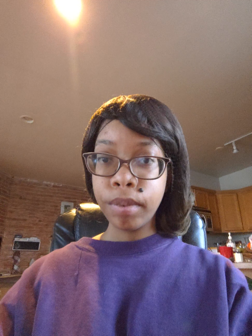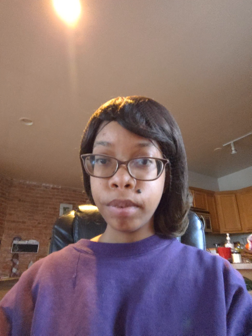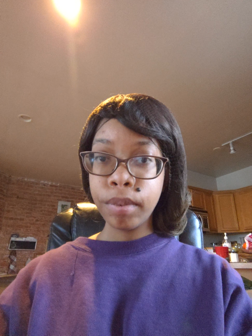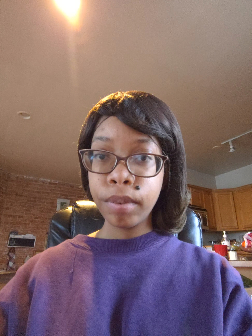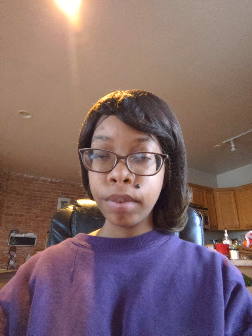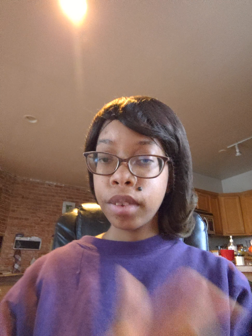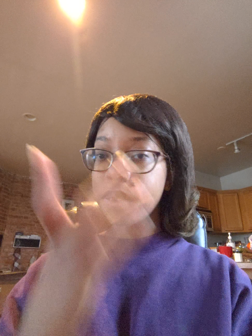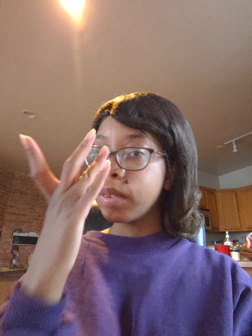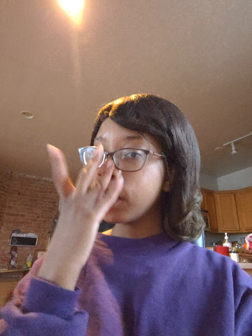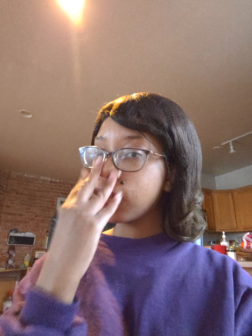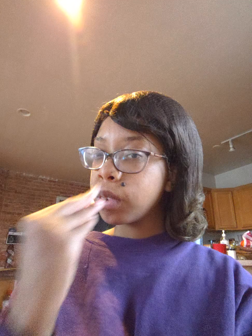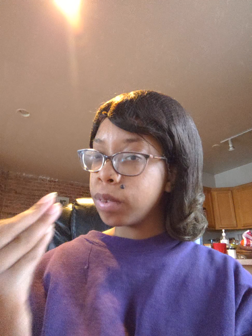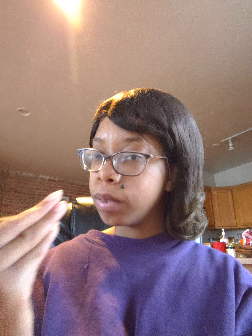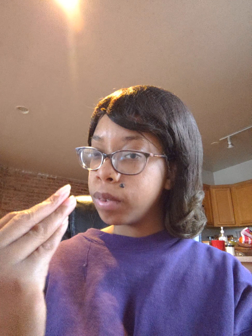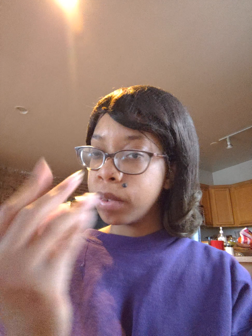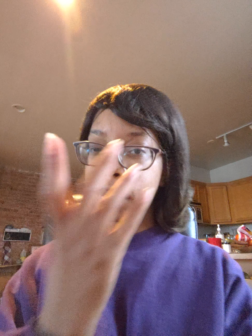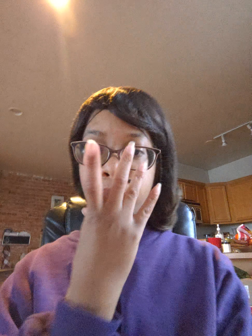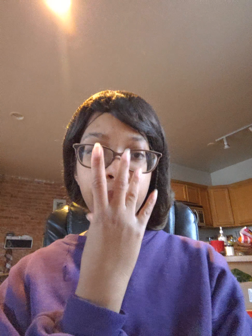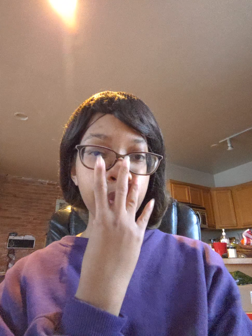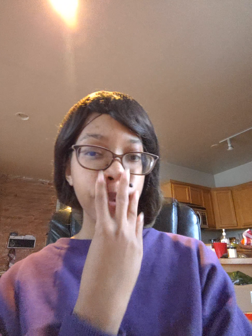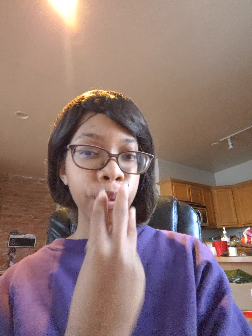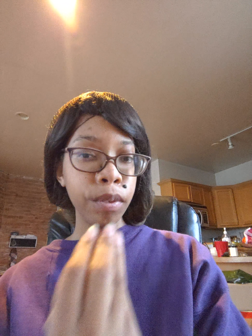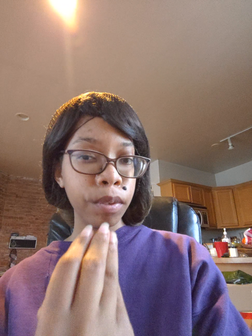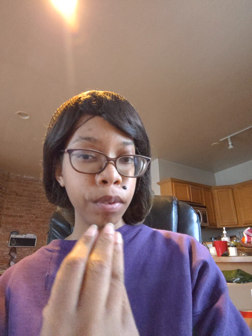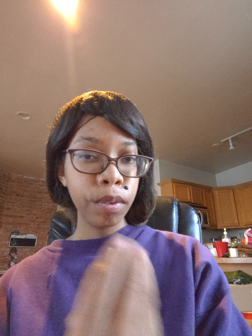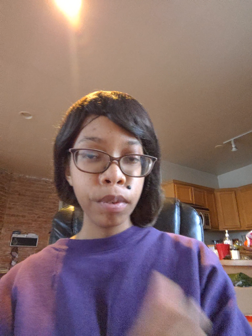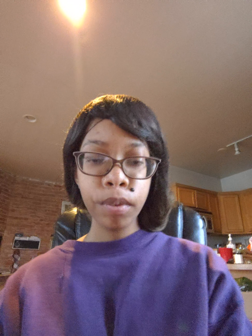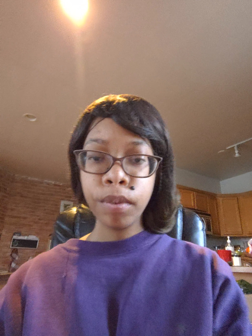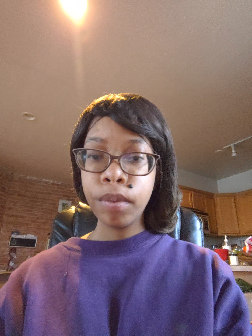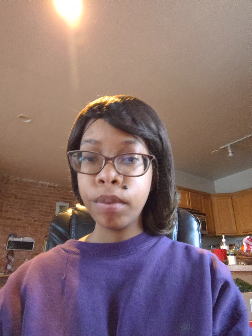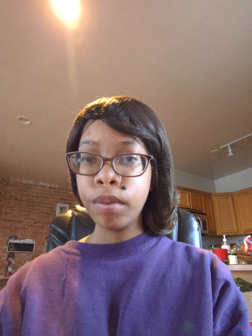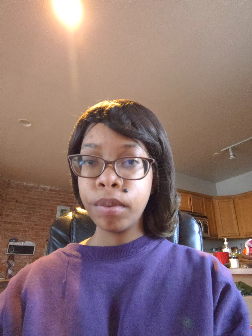wolf